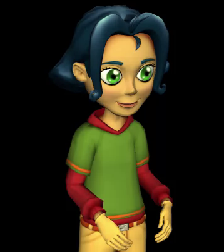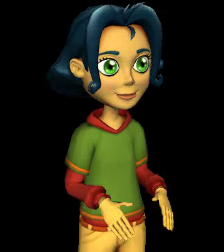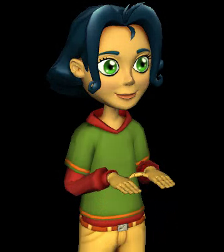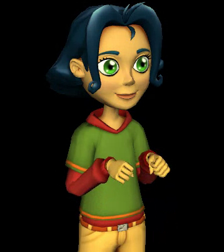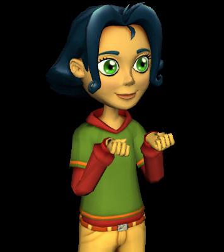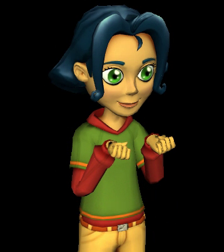ينقذ